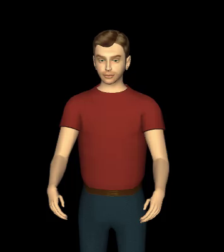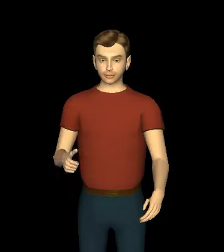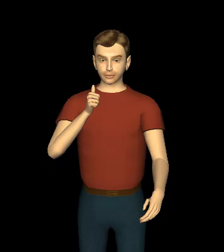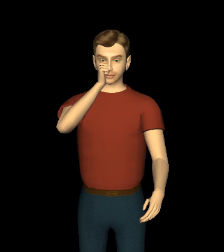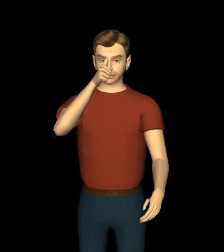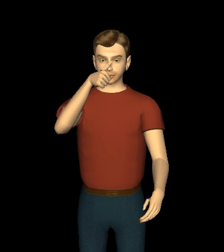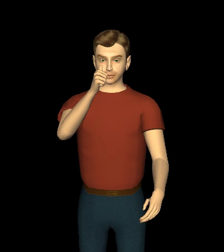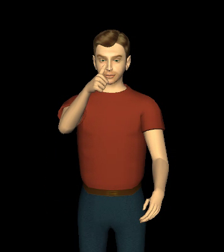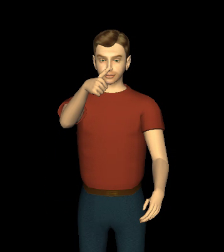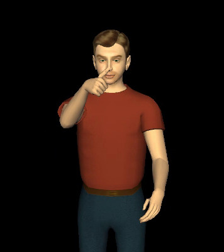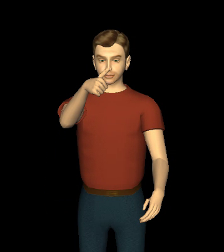بعد غد